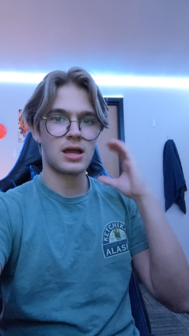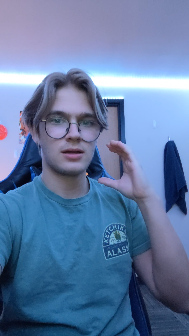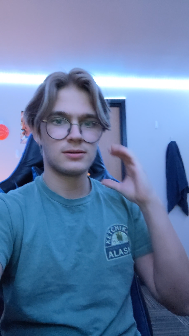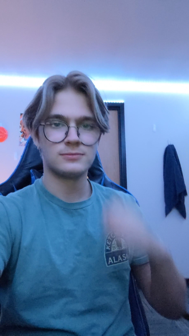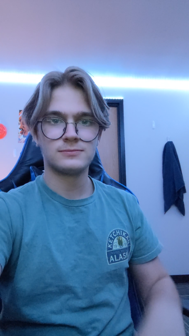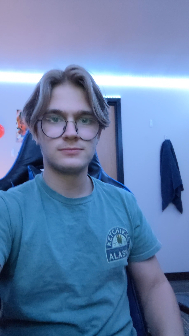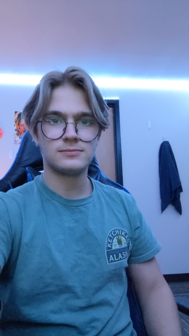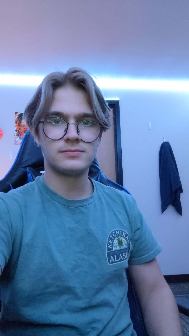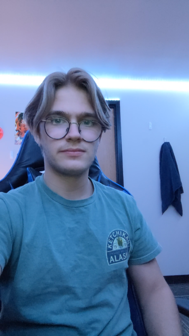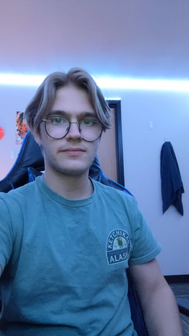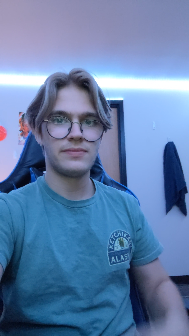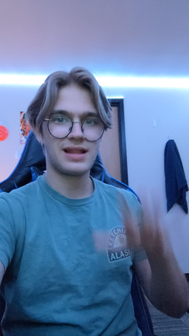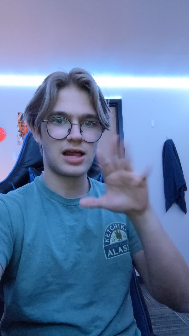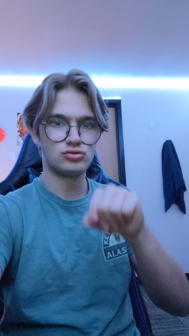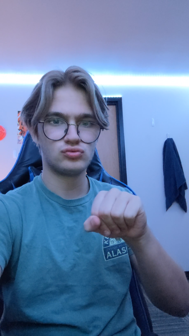catch